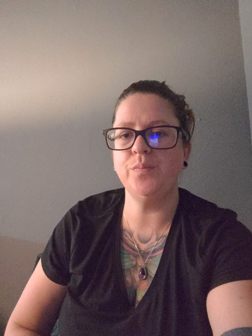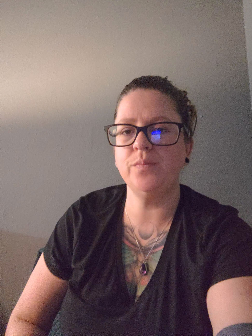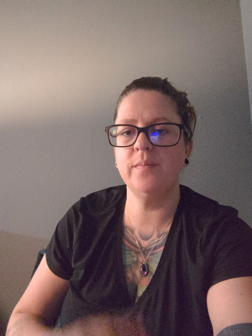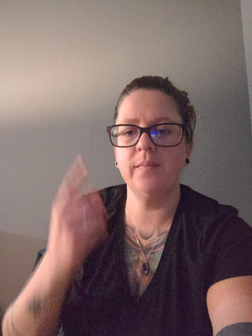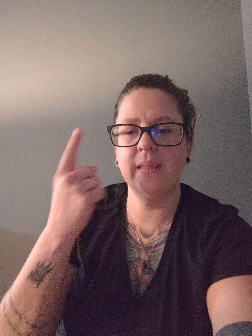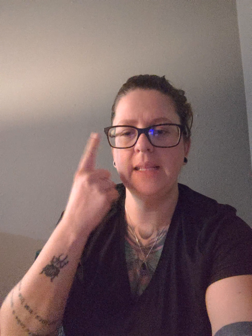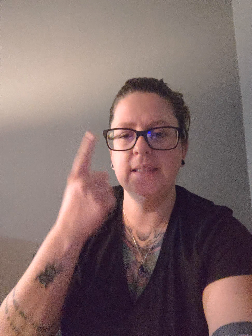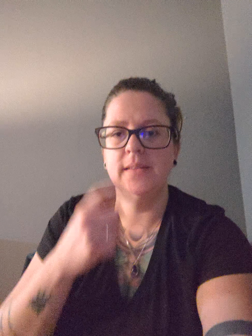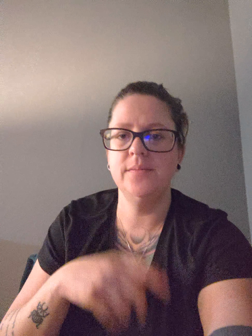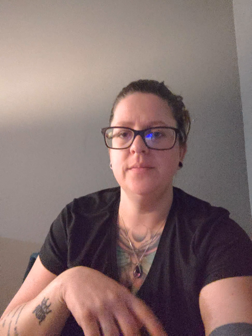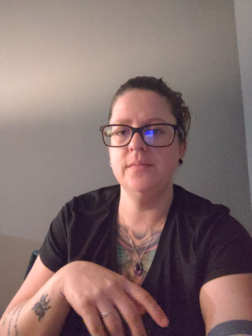think